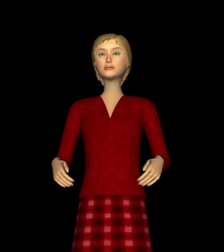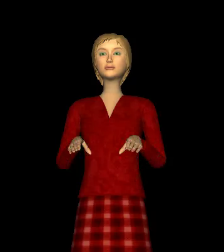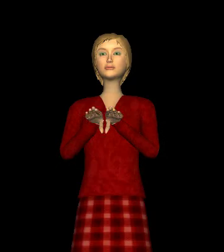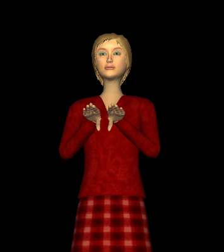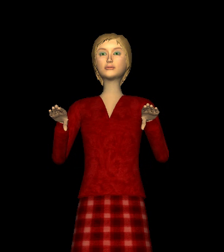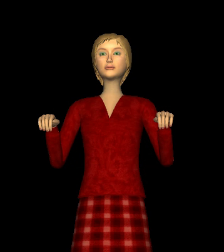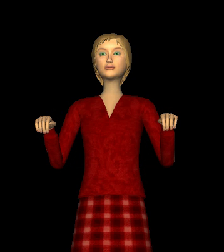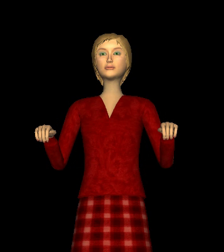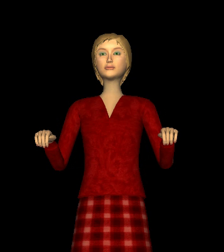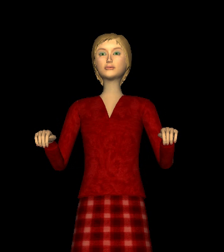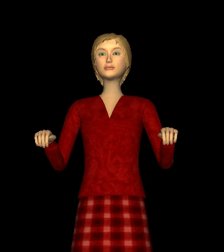أريكة